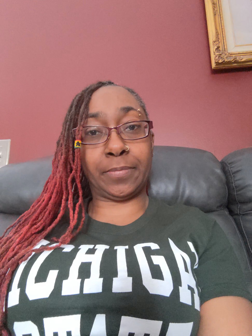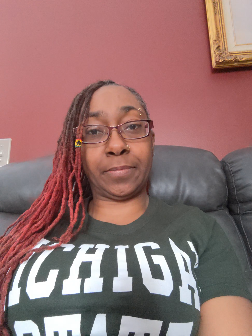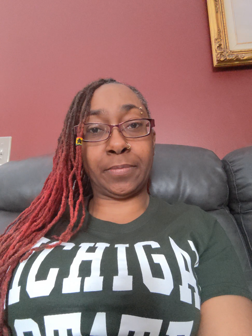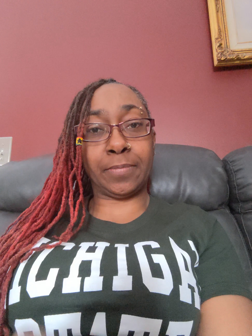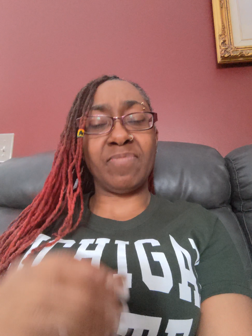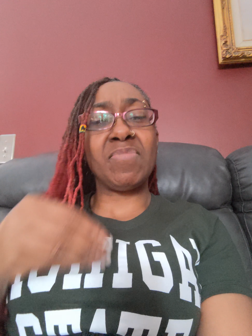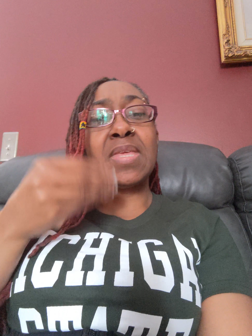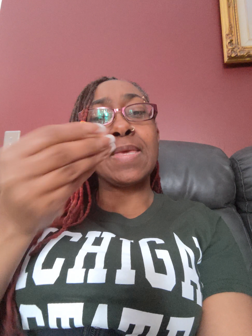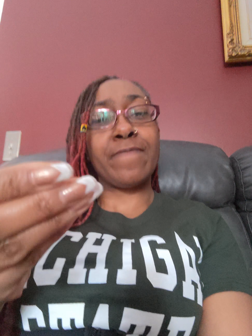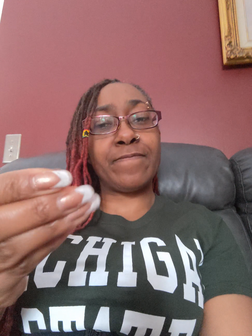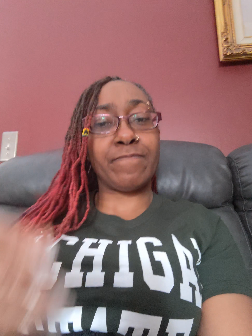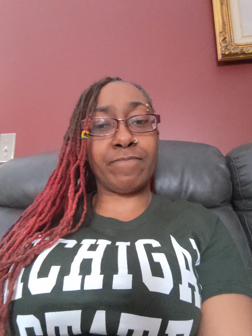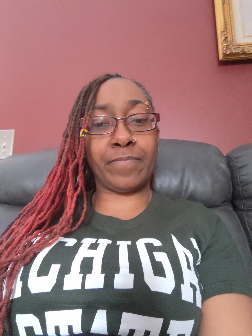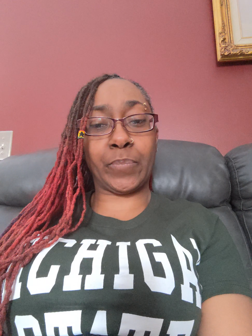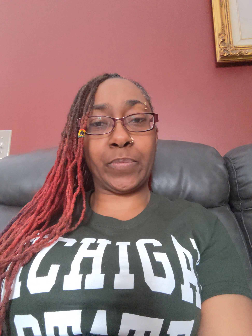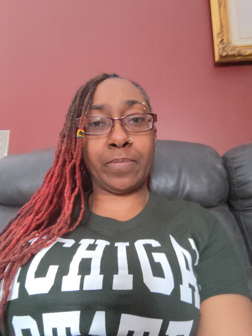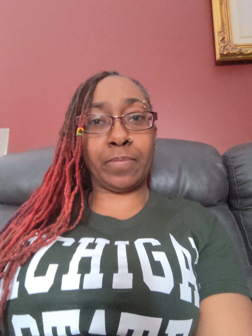give